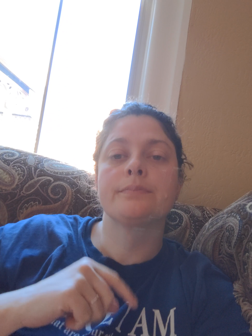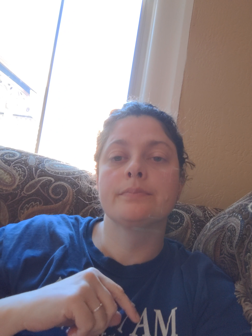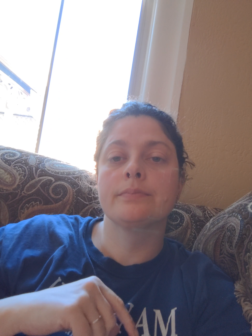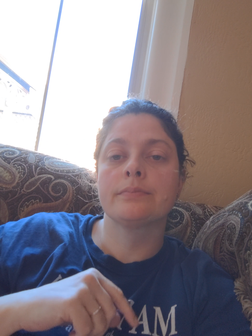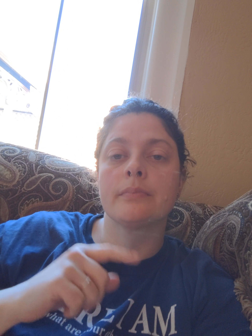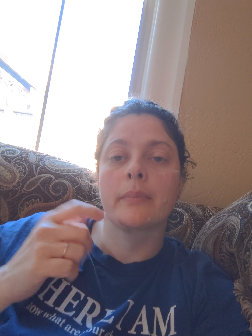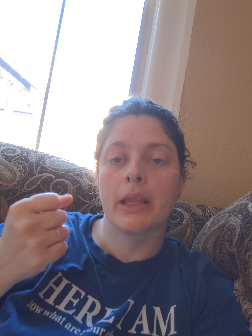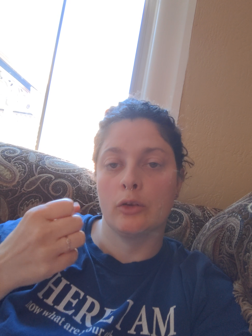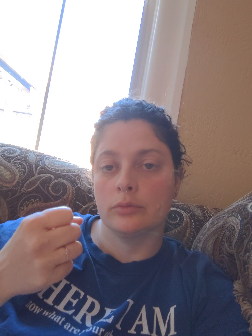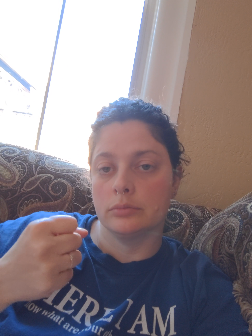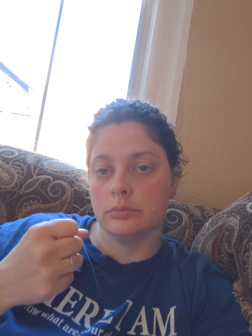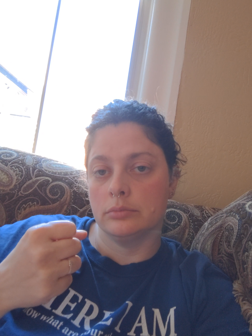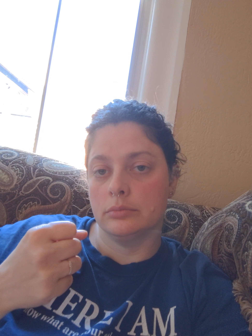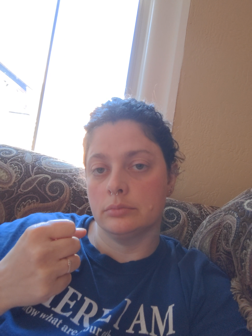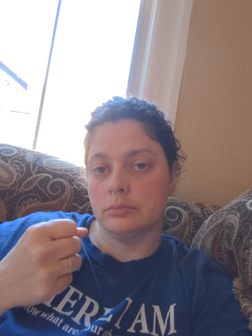milk